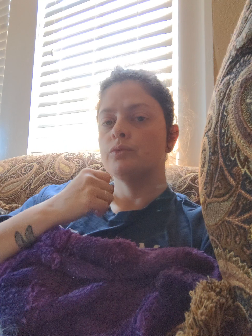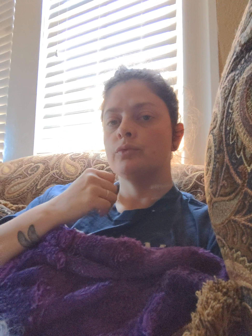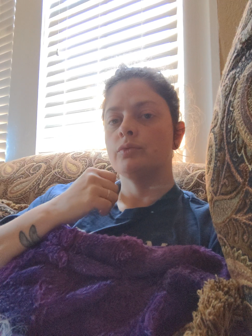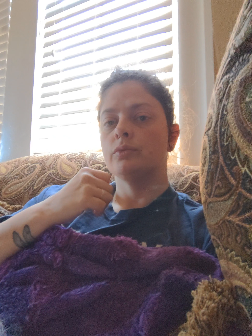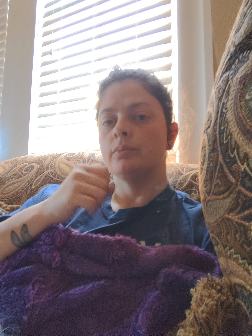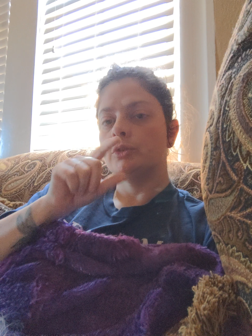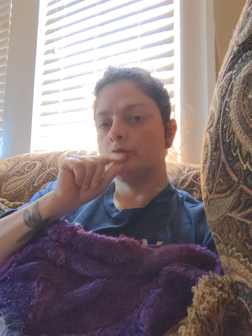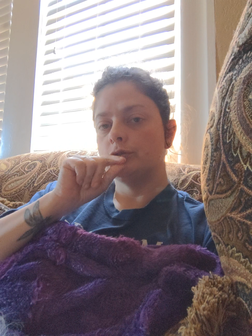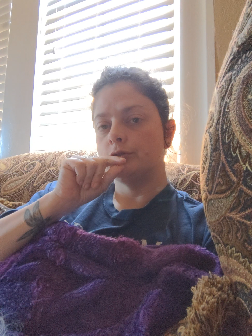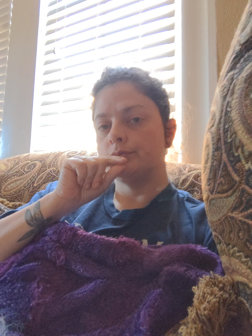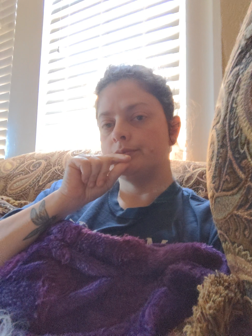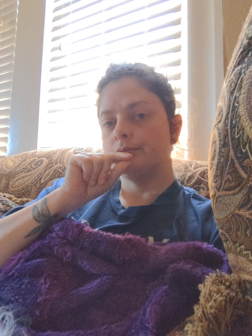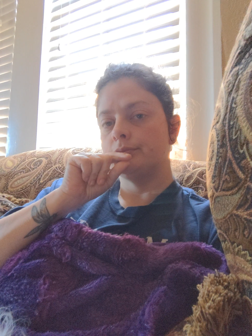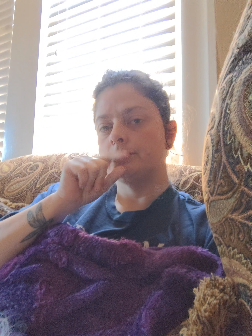bird